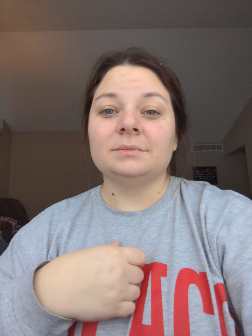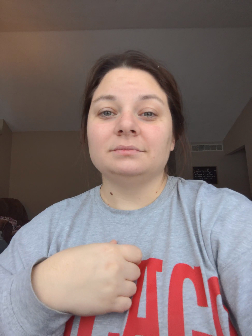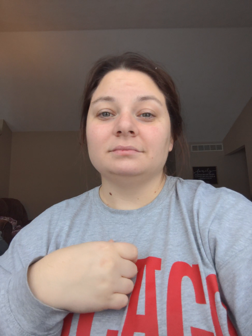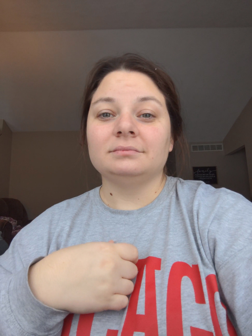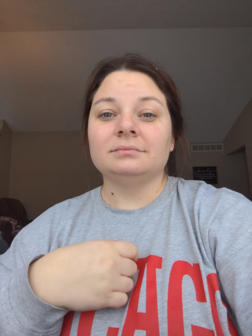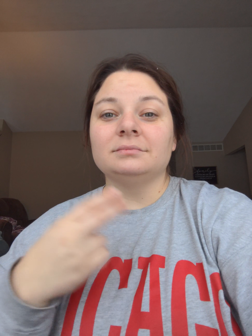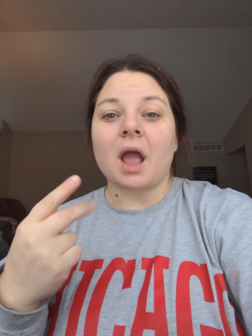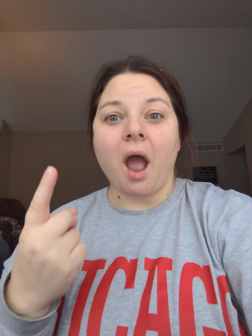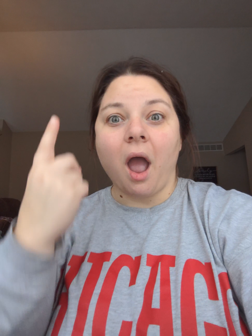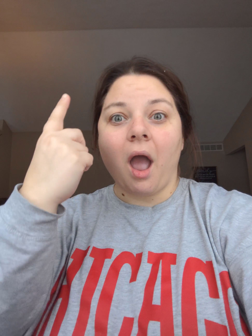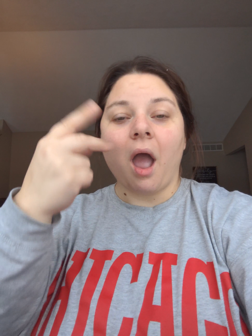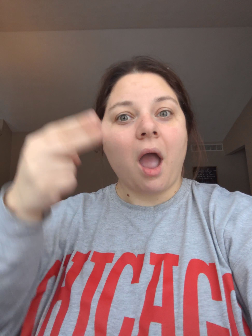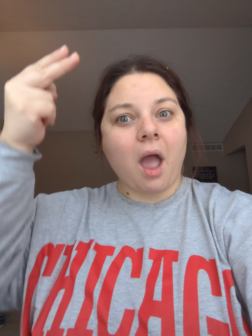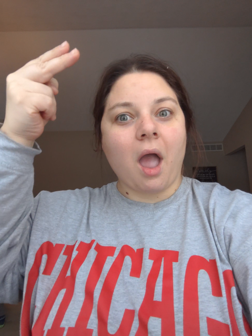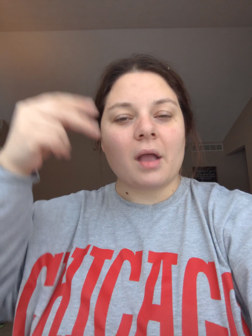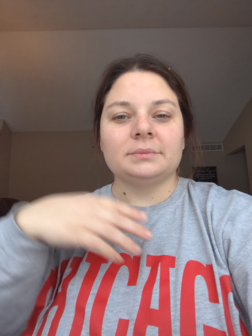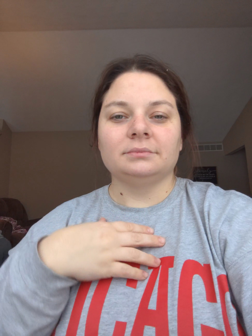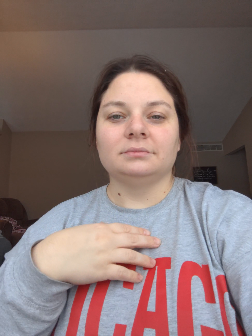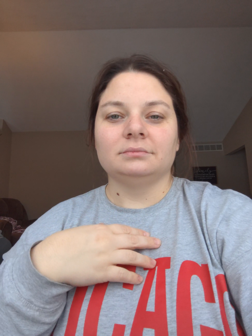high